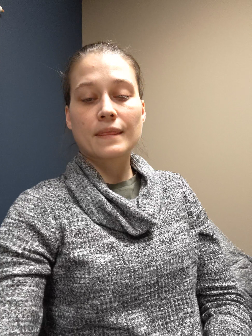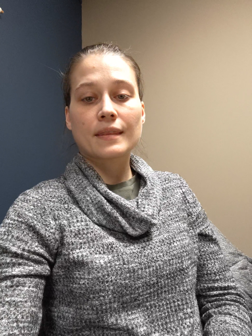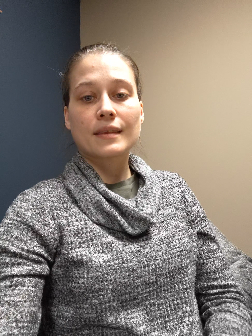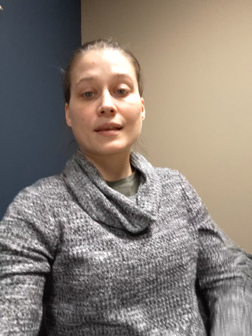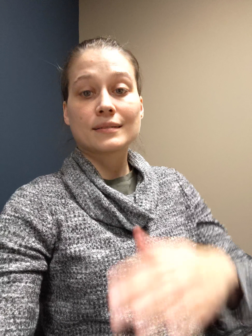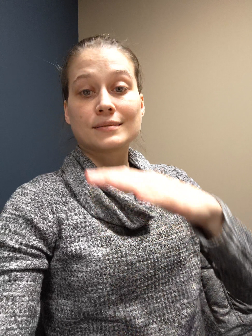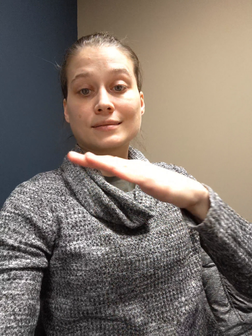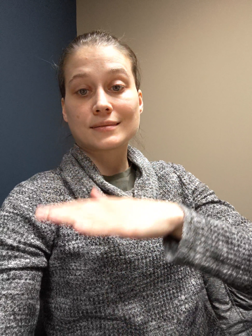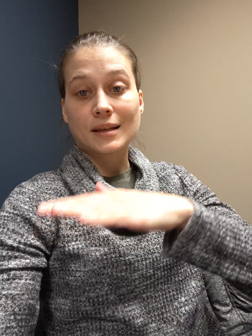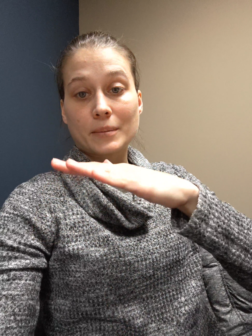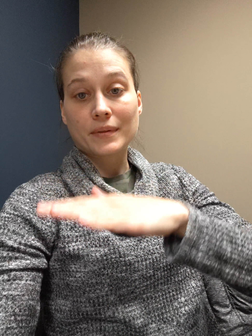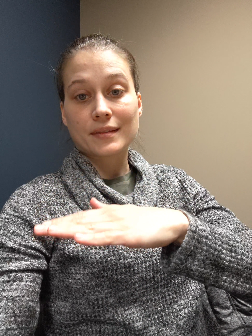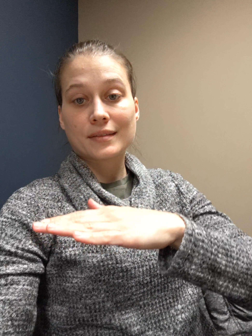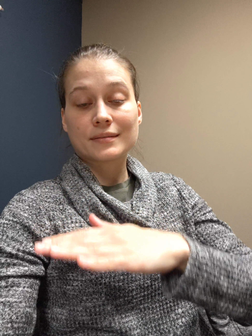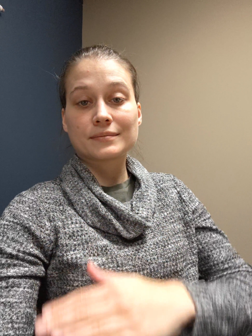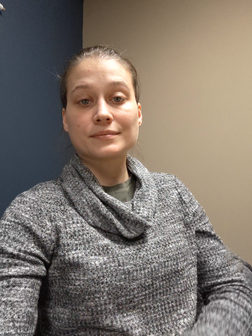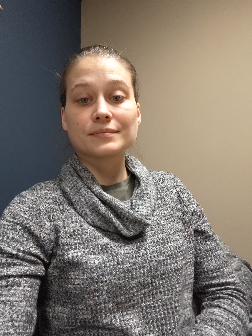table